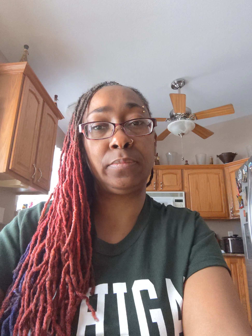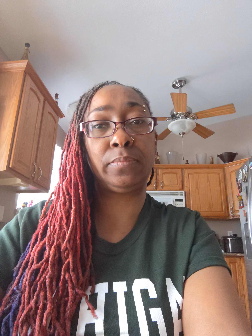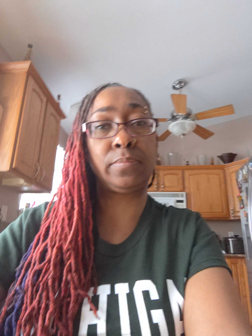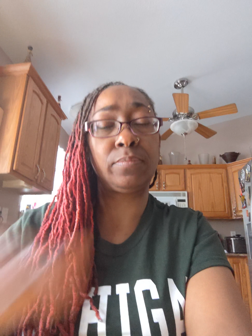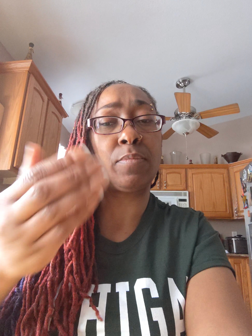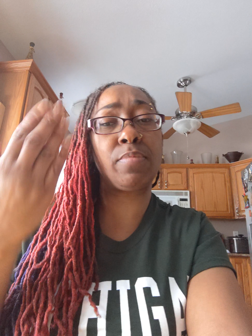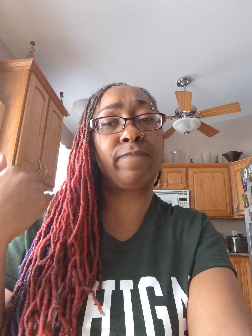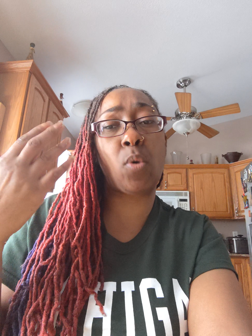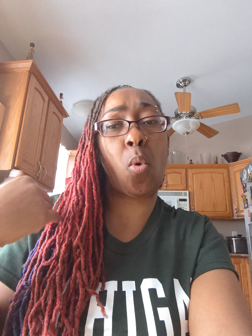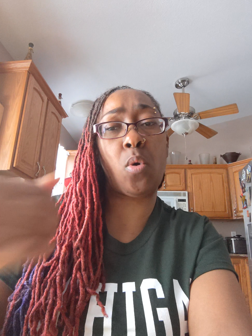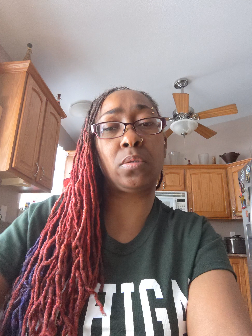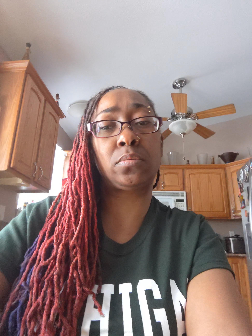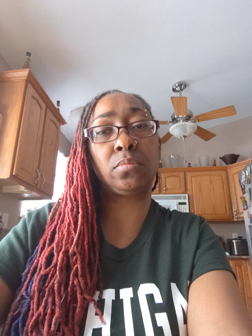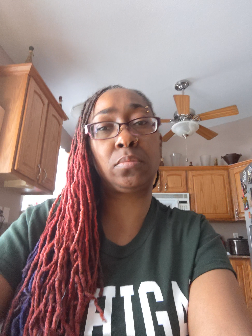before